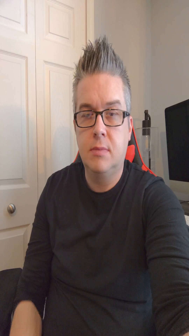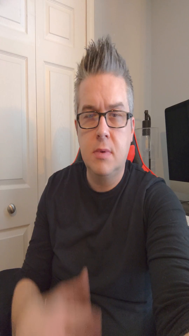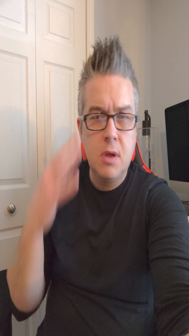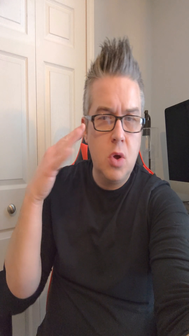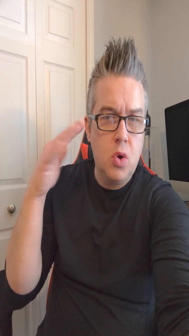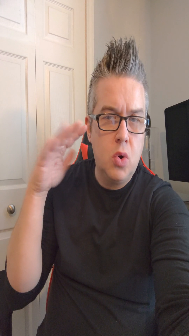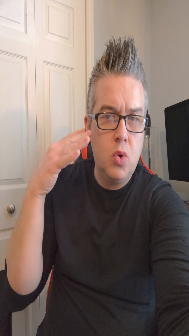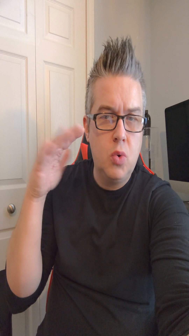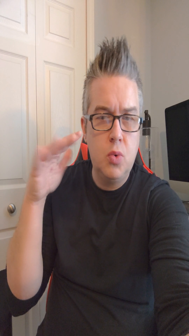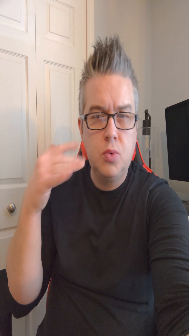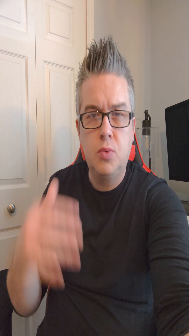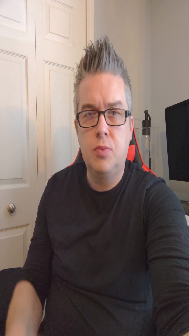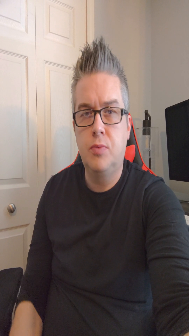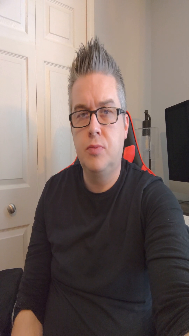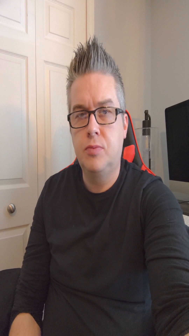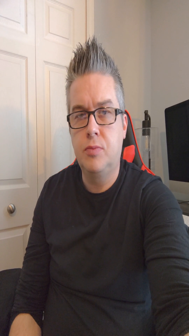noisy